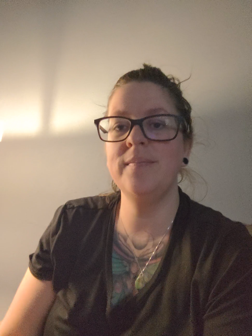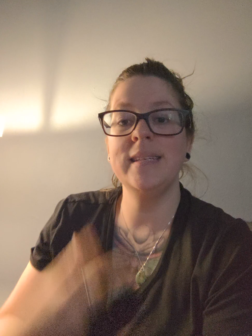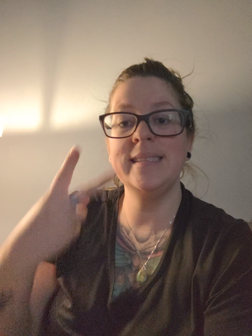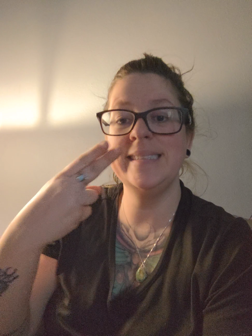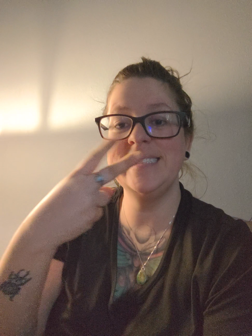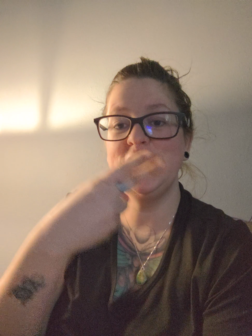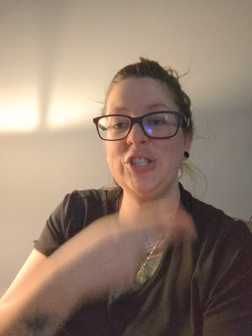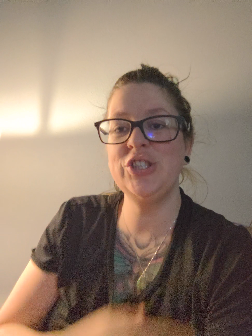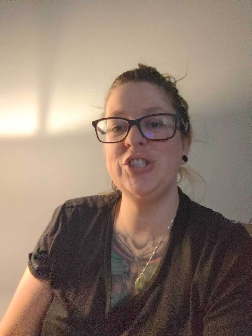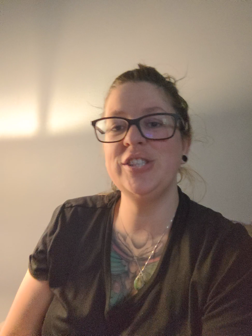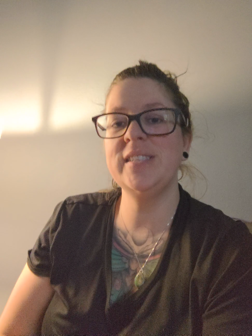scissors